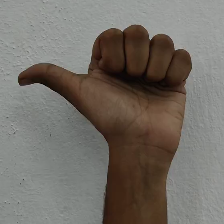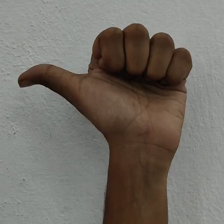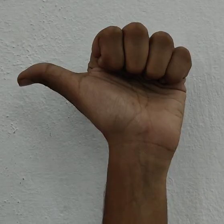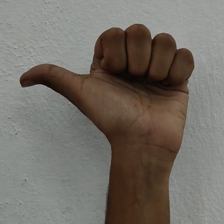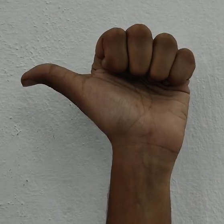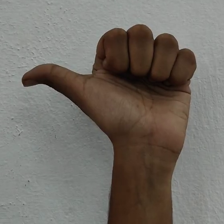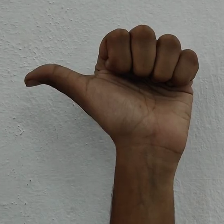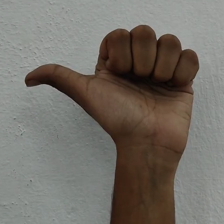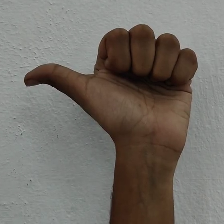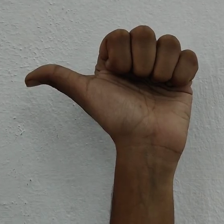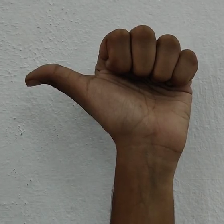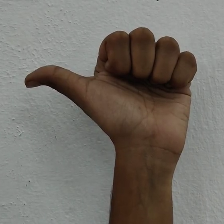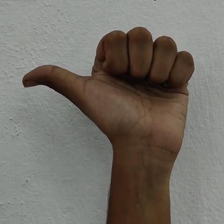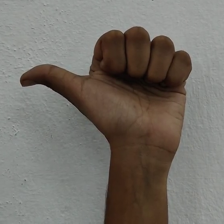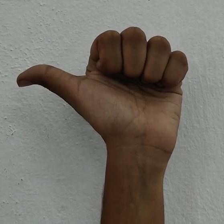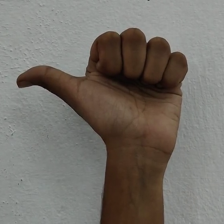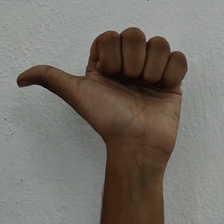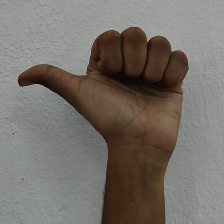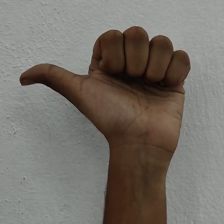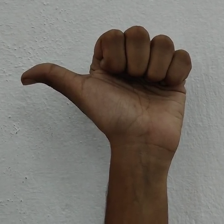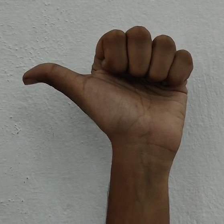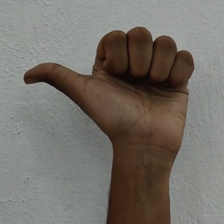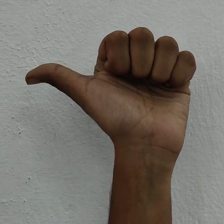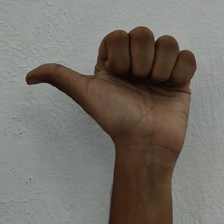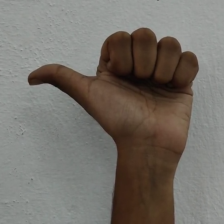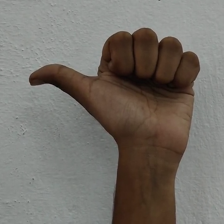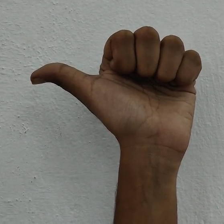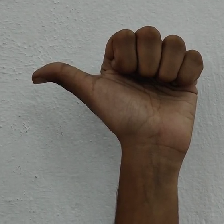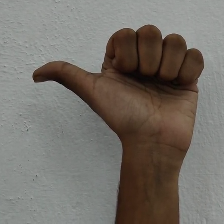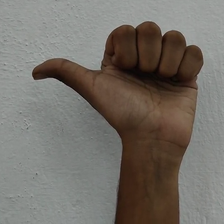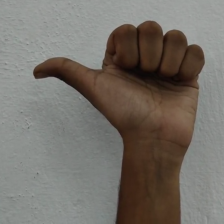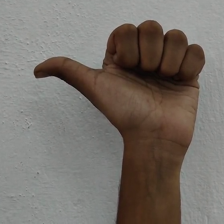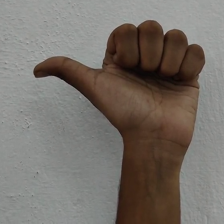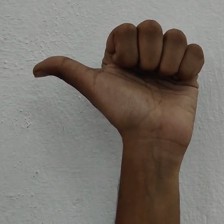എ